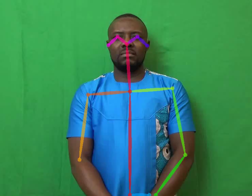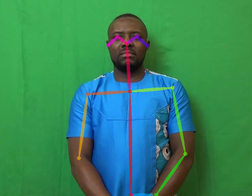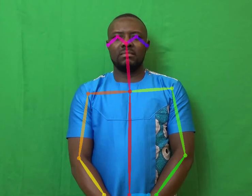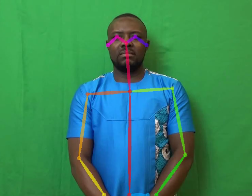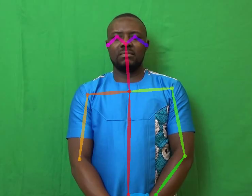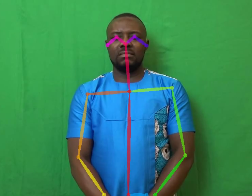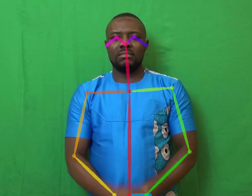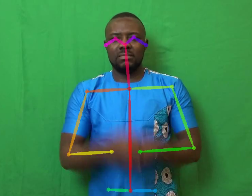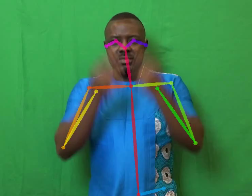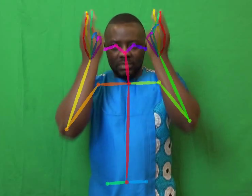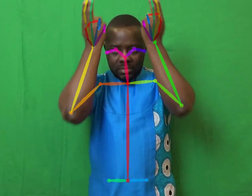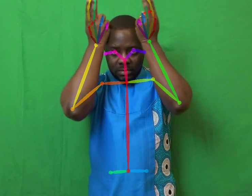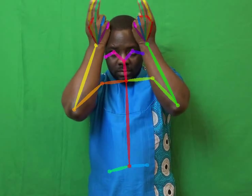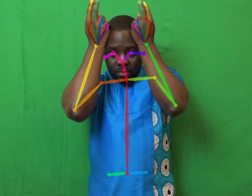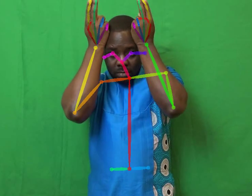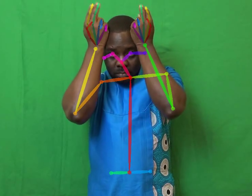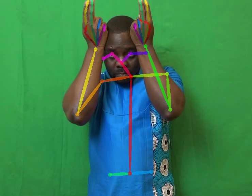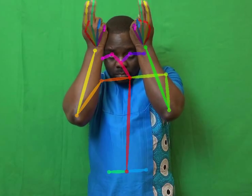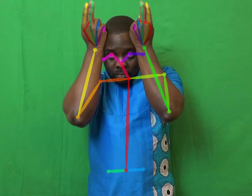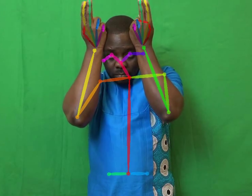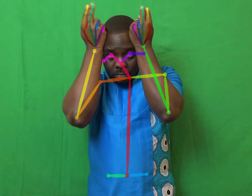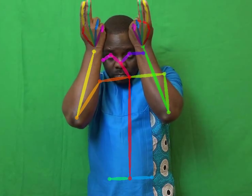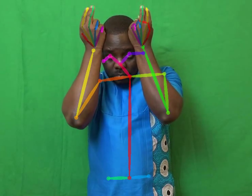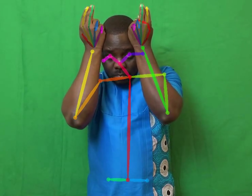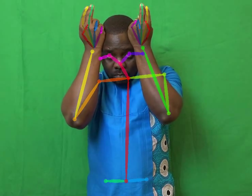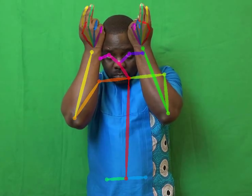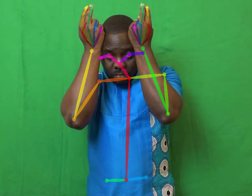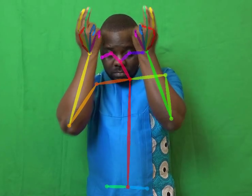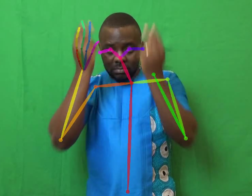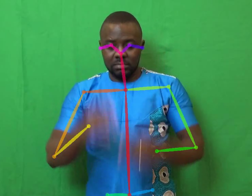donkey